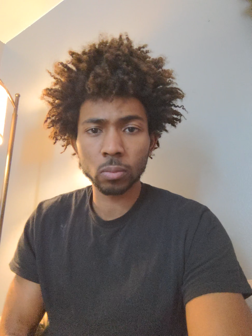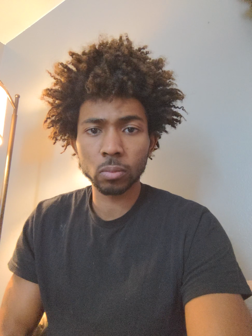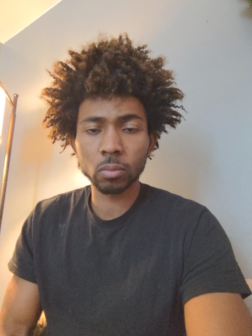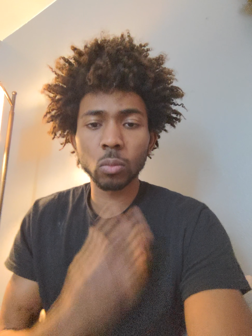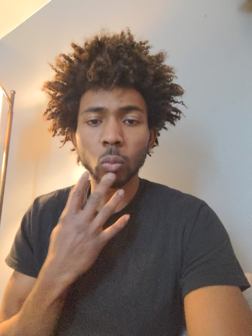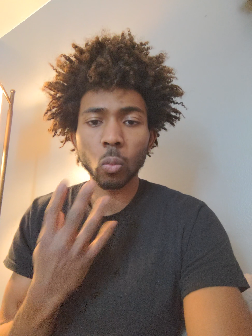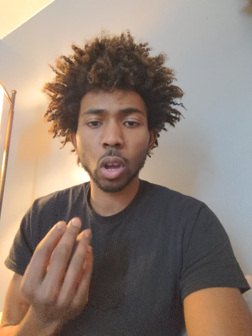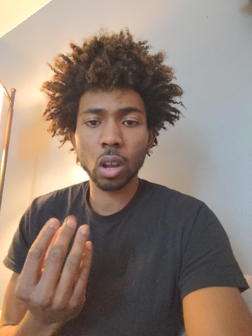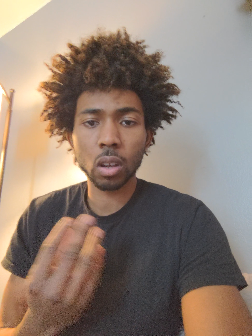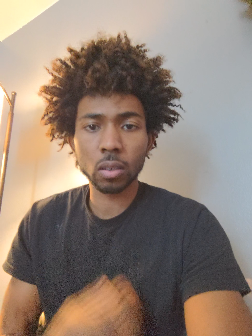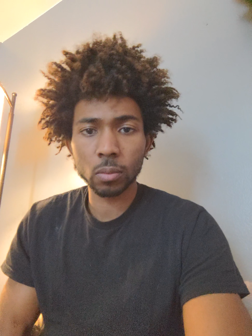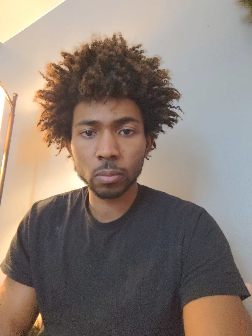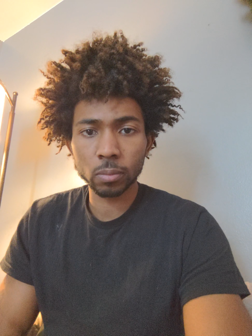wet